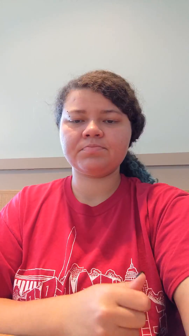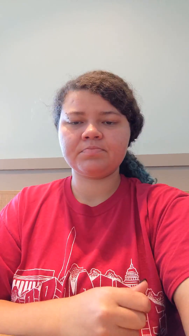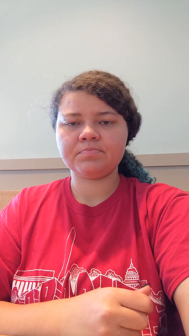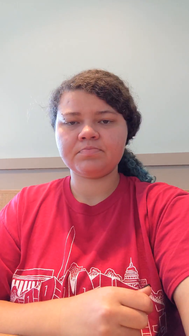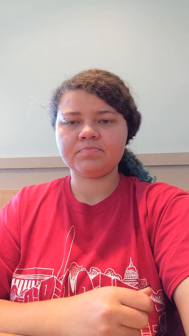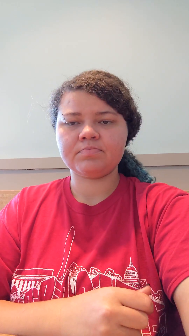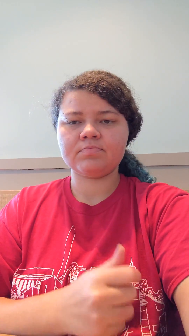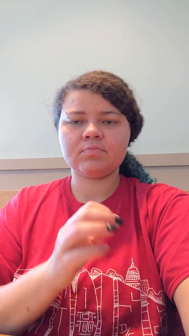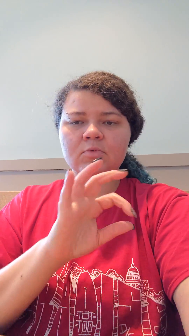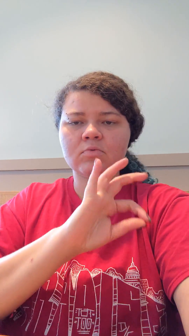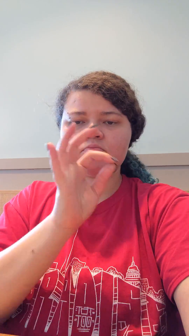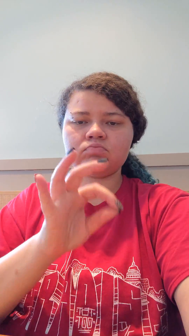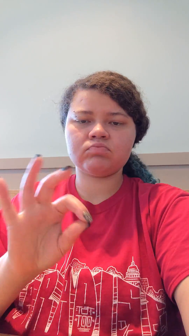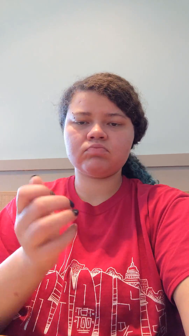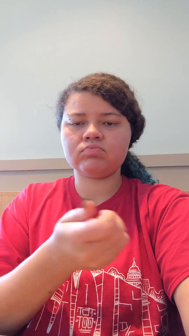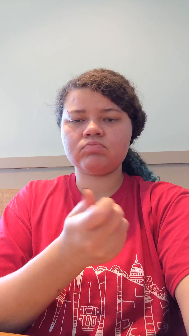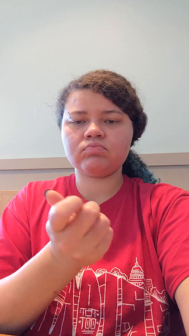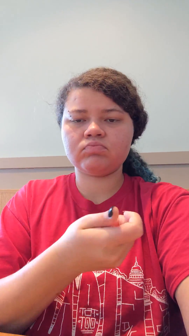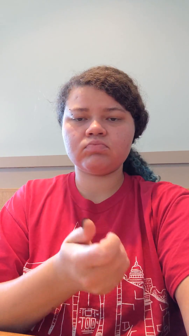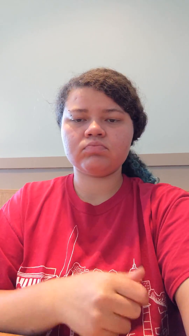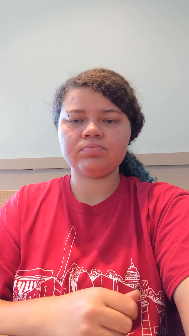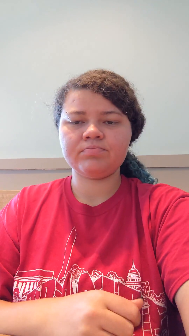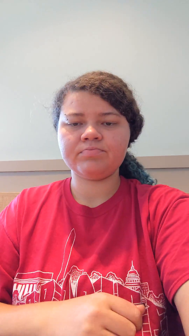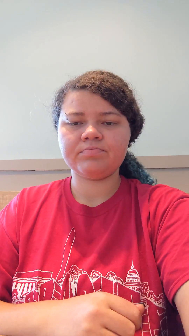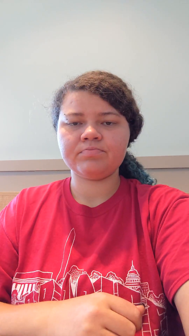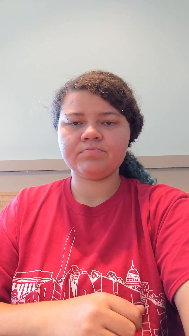hose